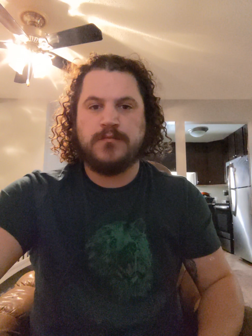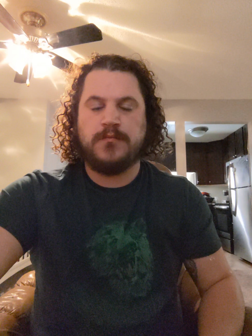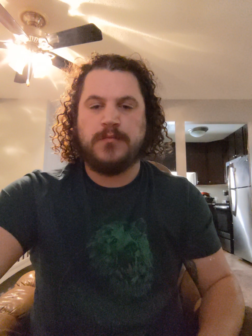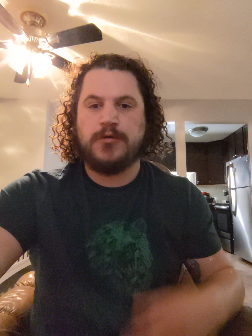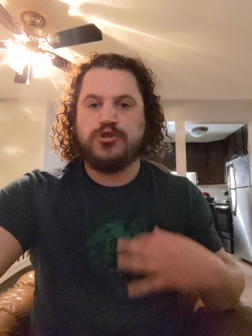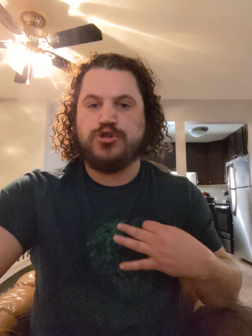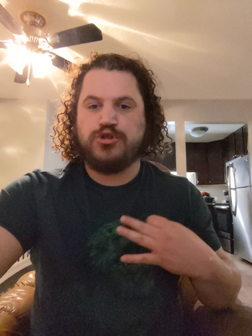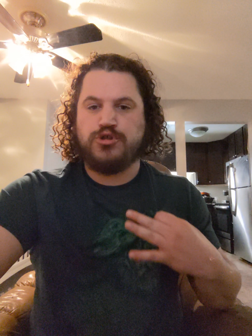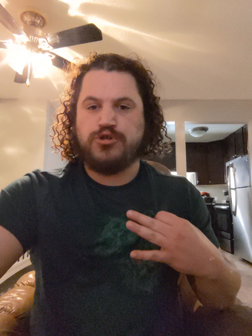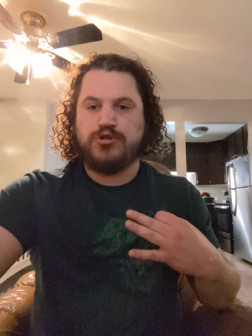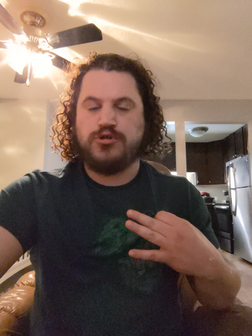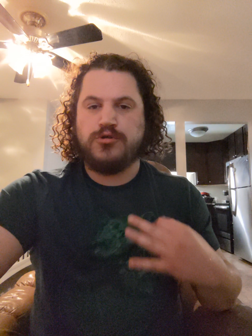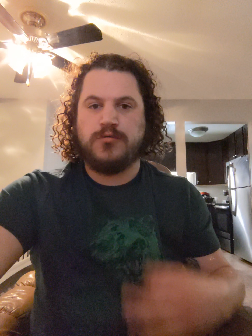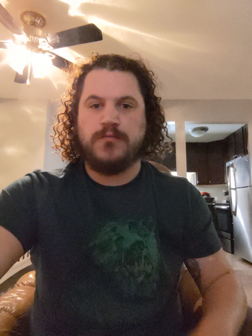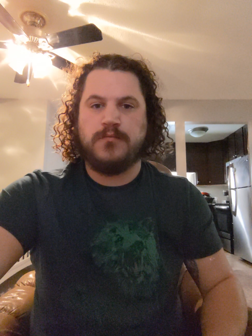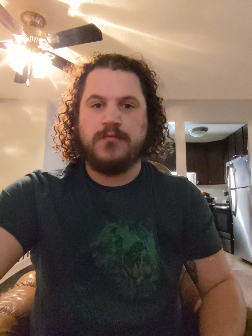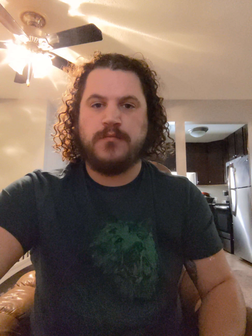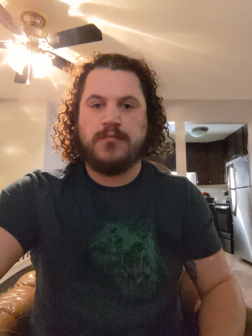shirt